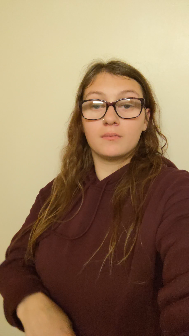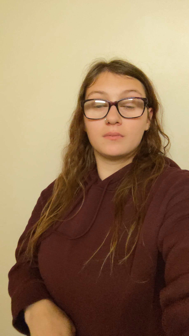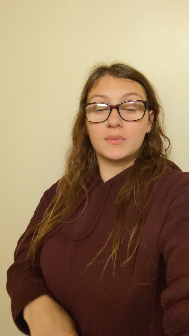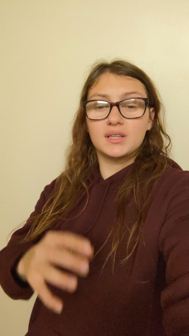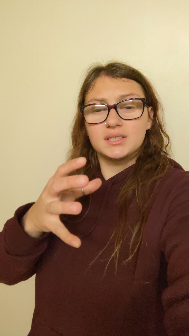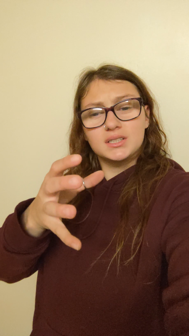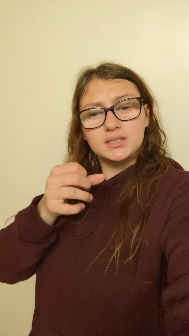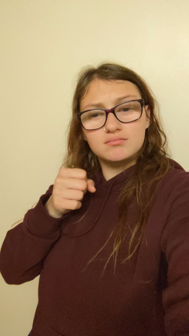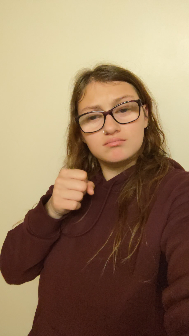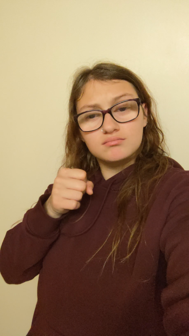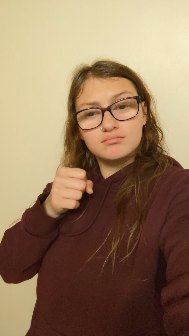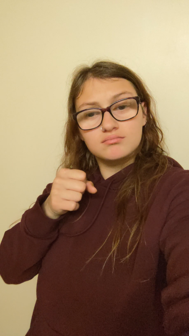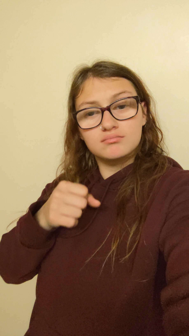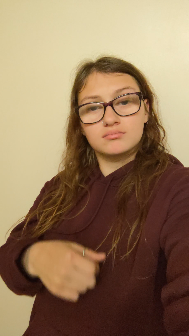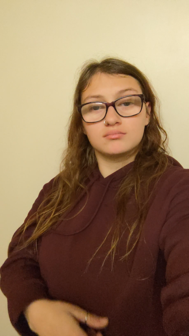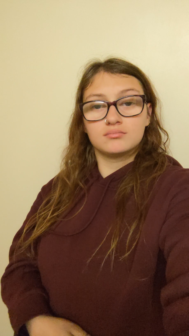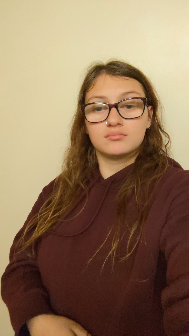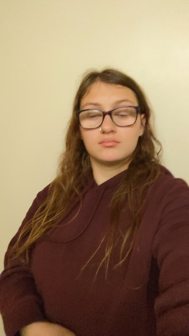get